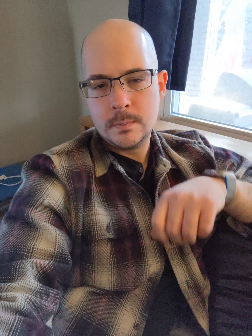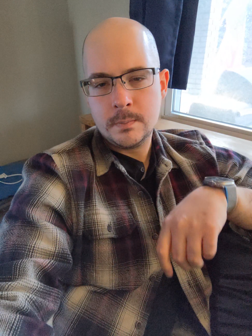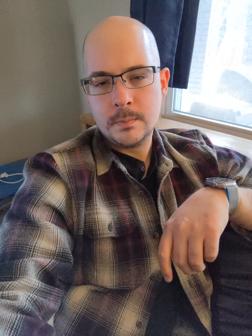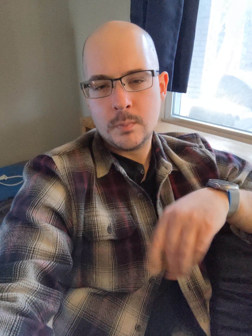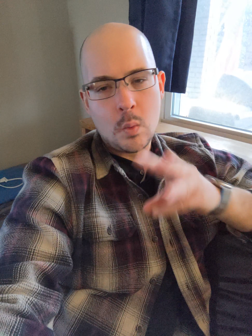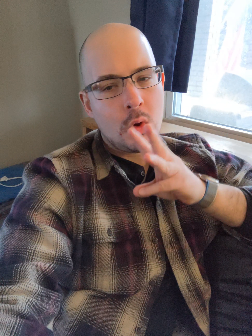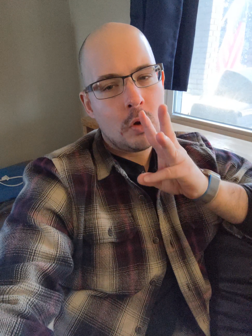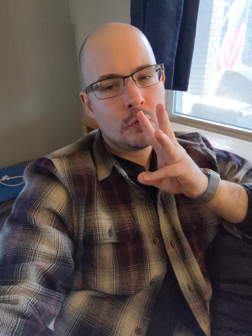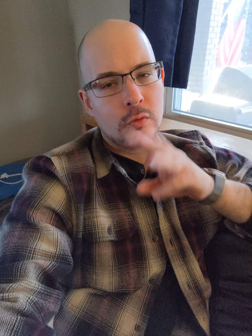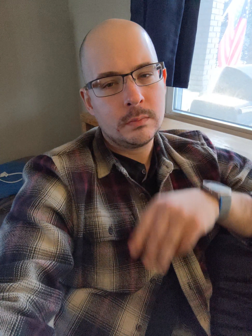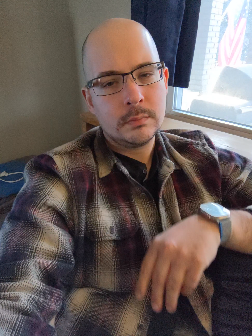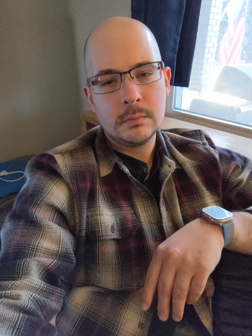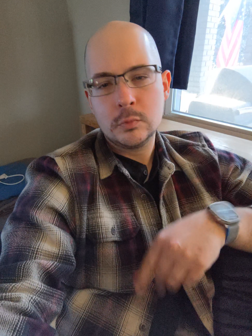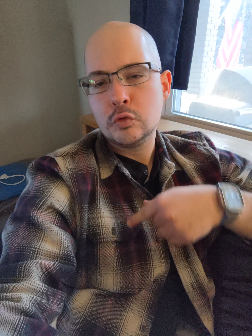water